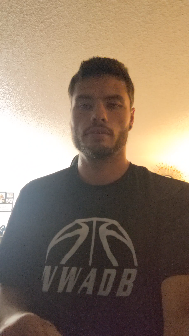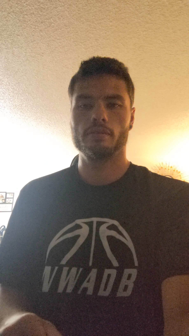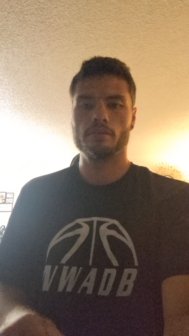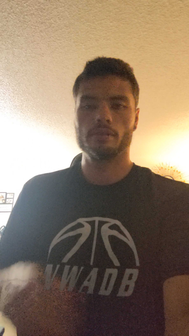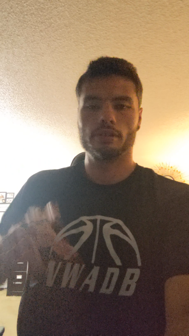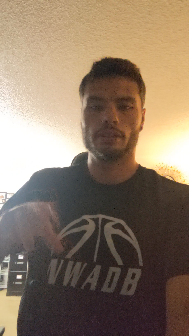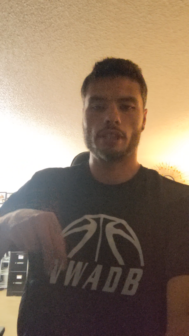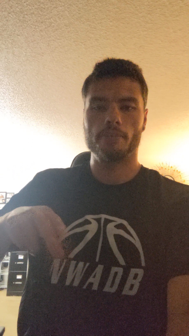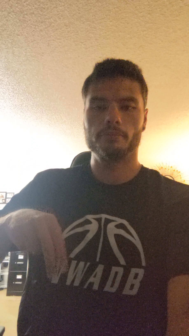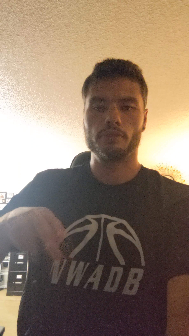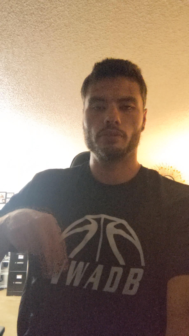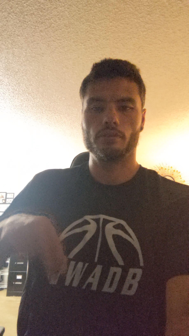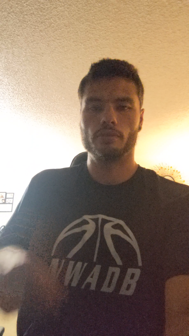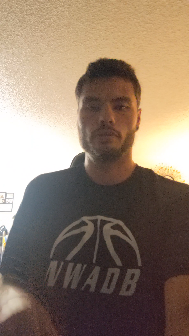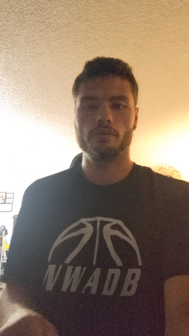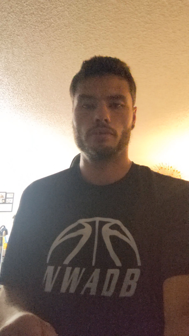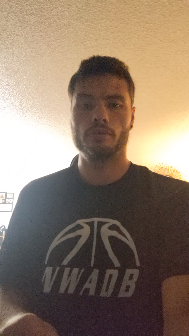diaper